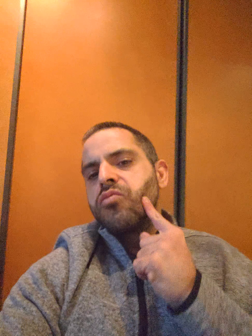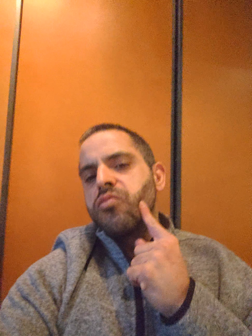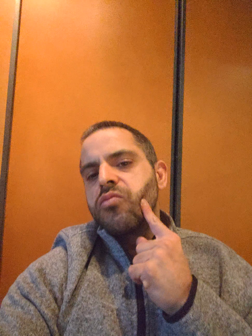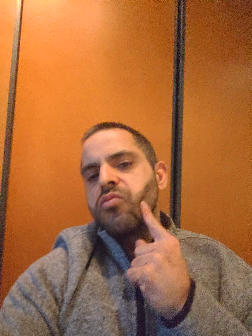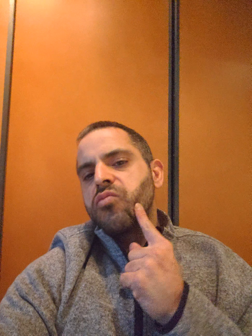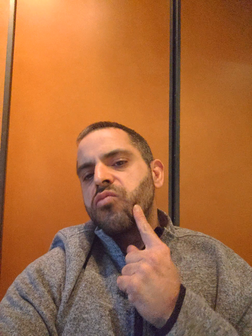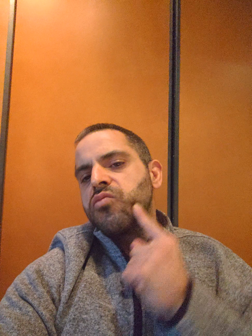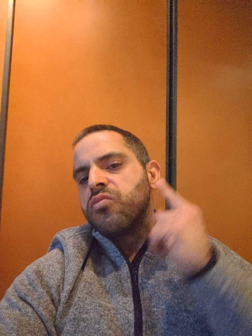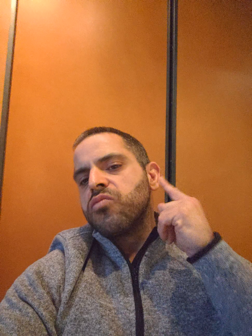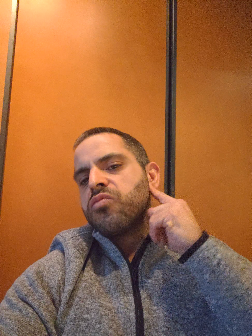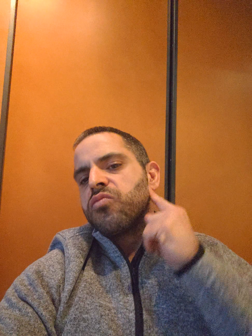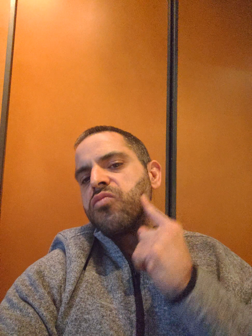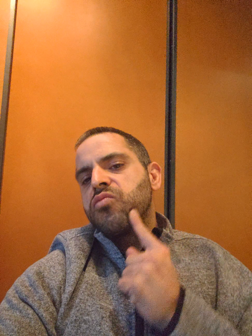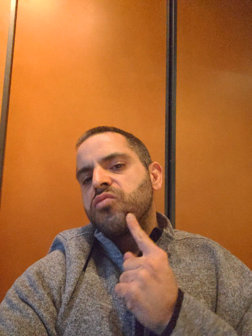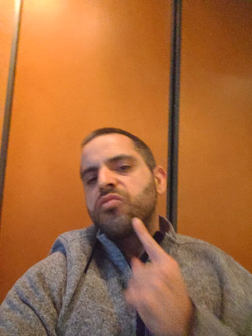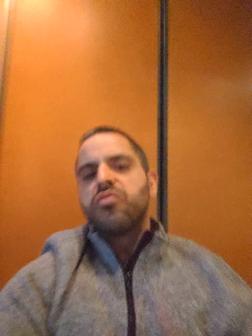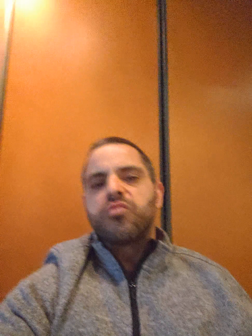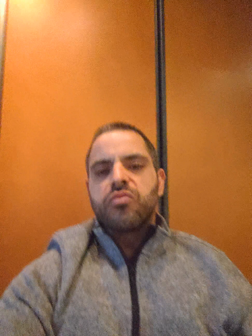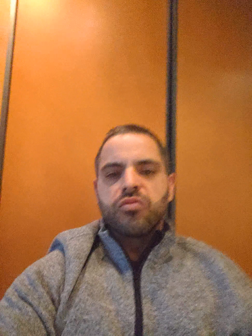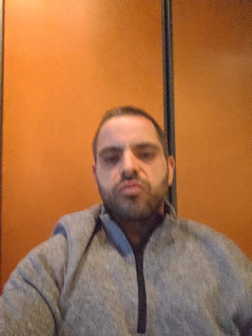cheek